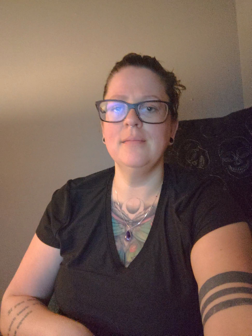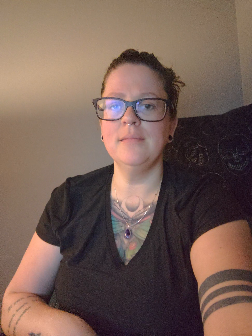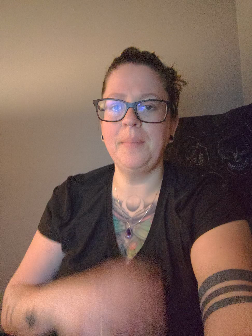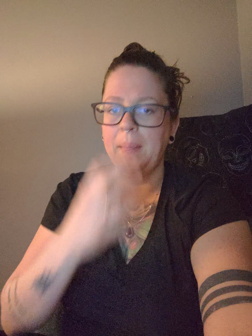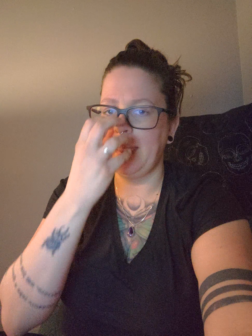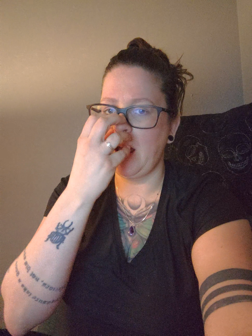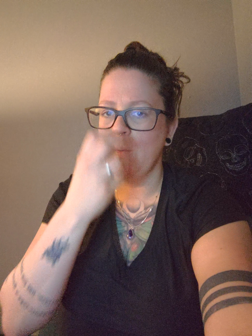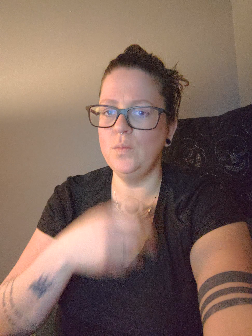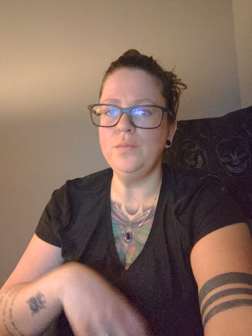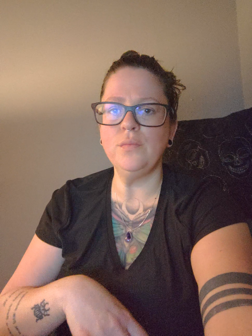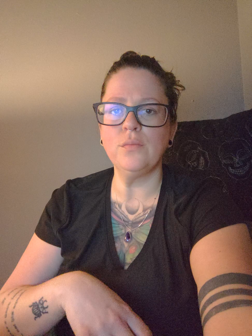clown